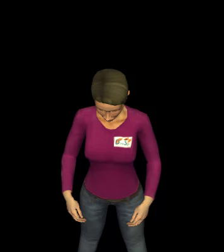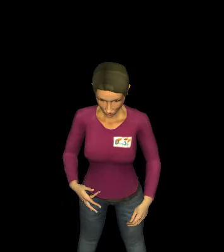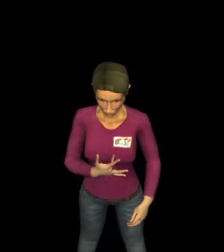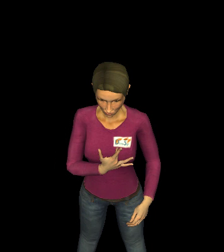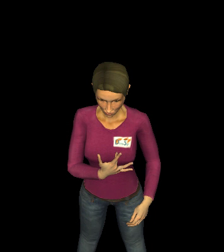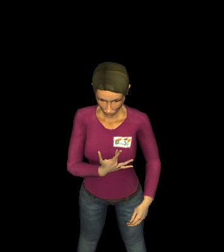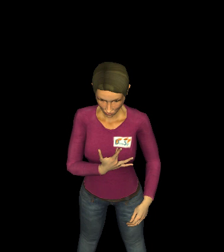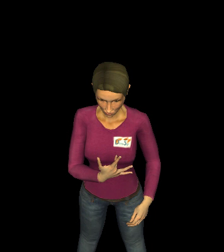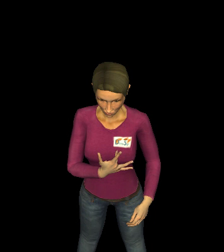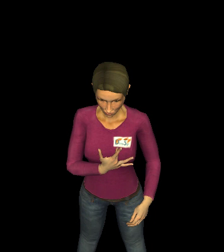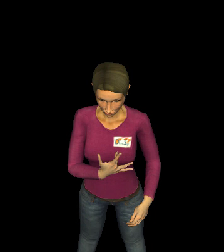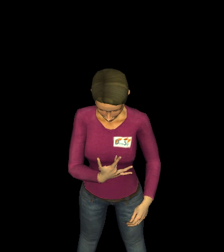قلب